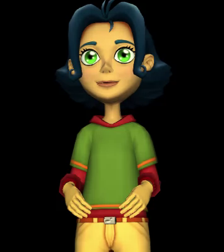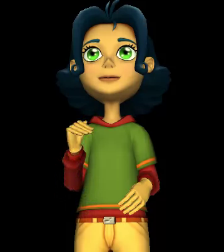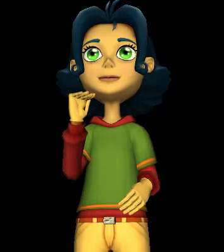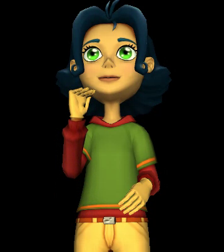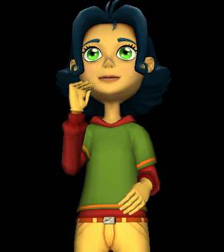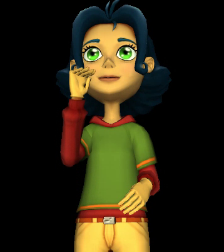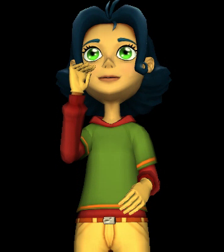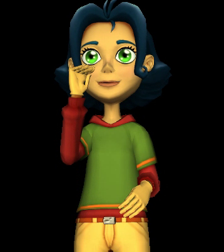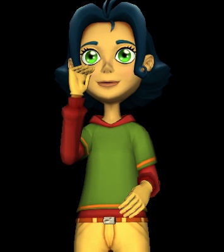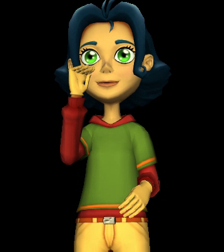يكبر